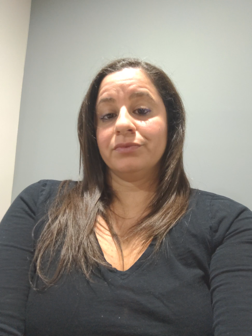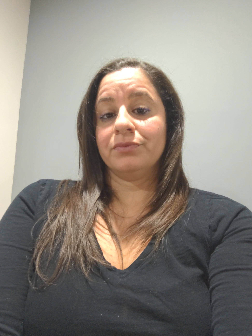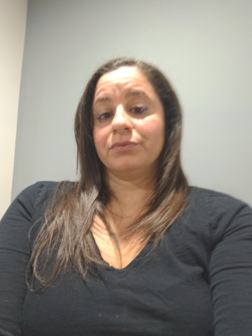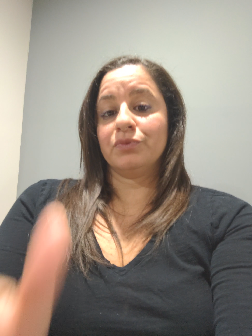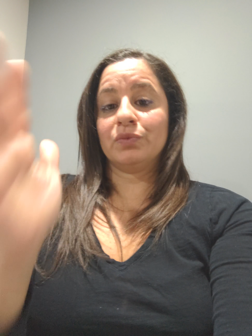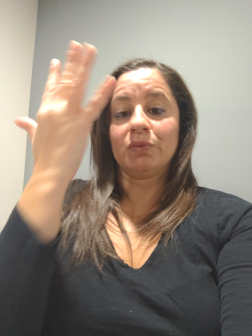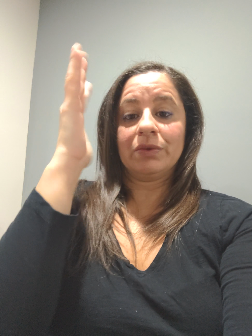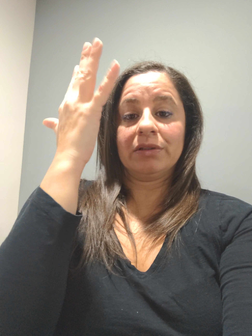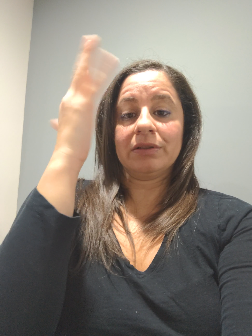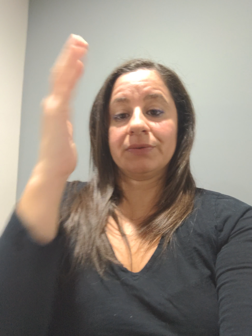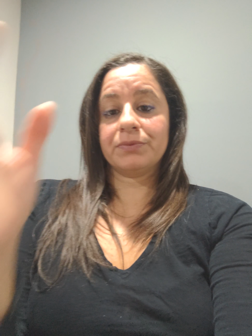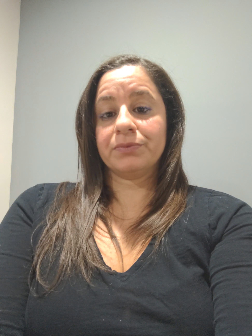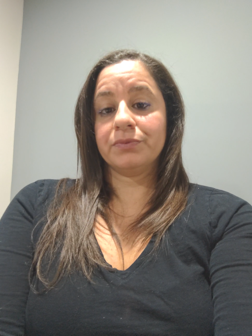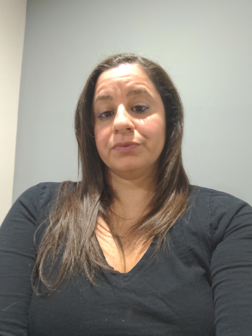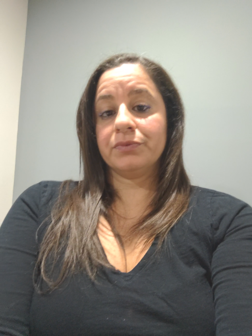tree